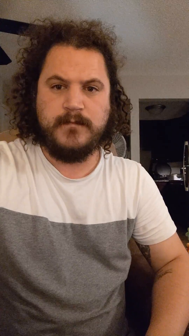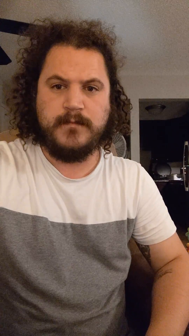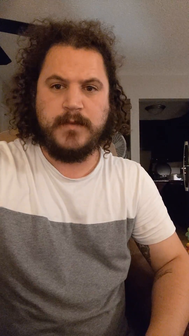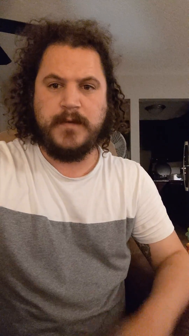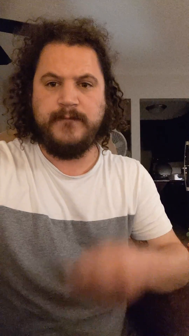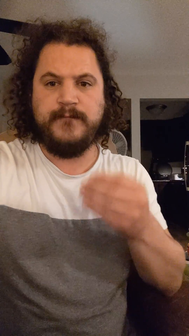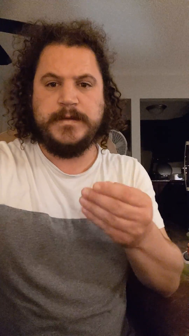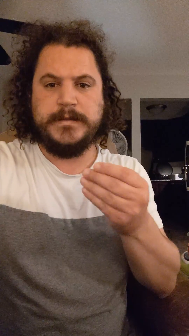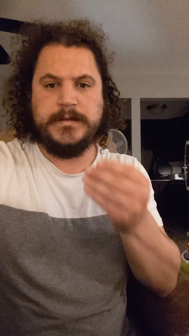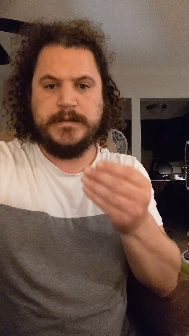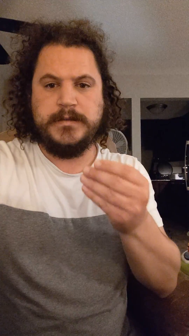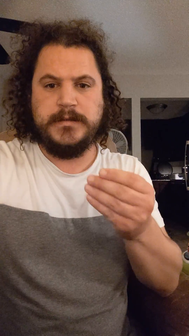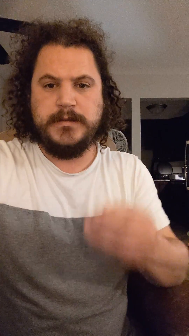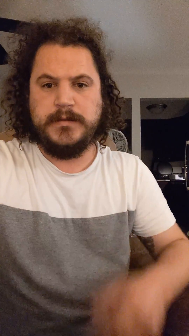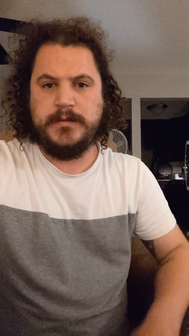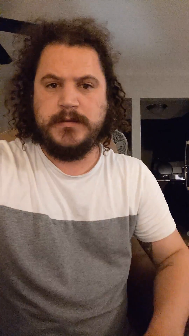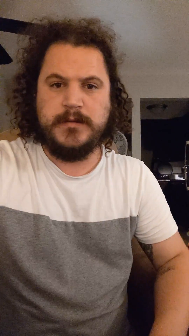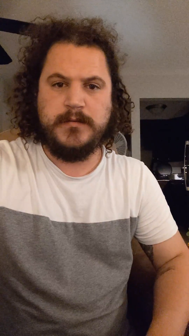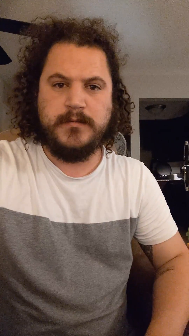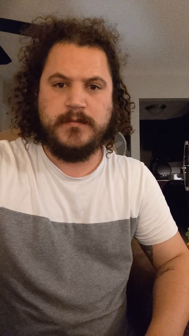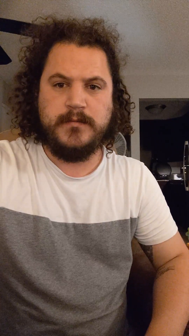feed